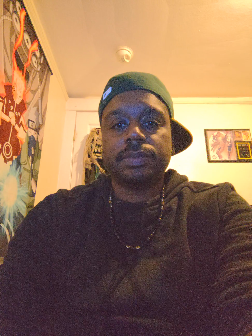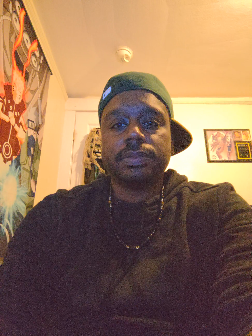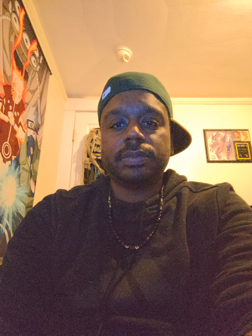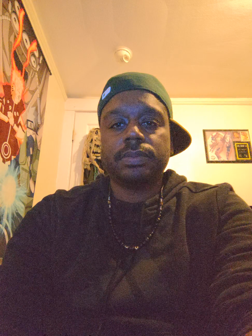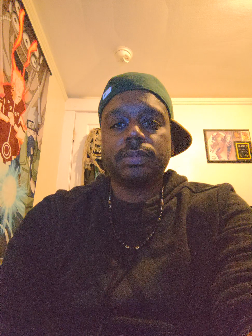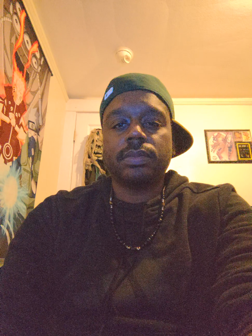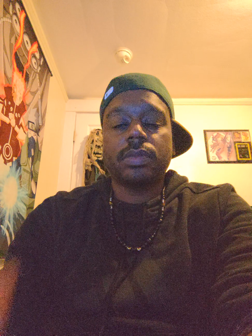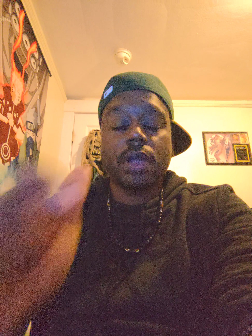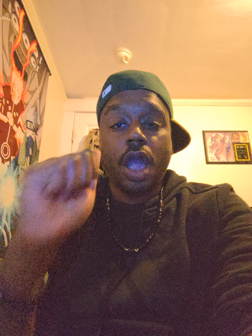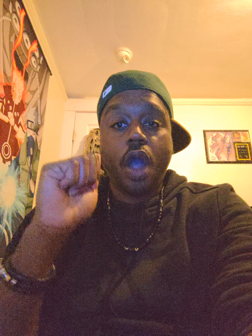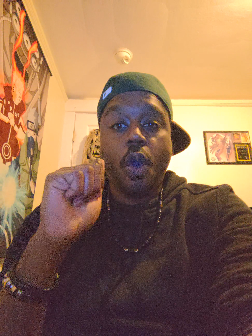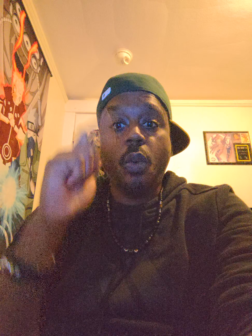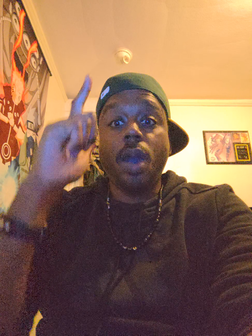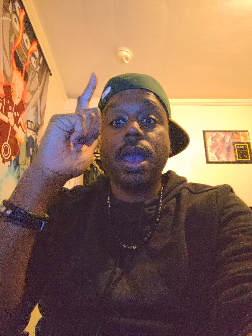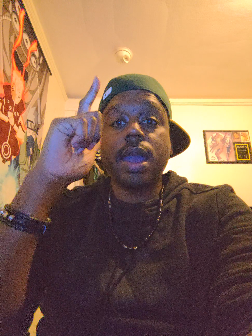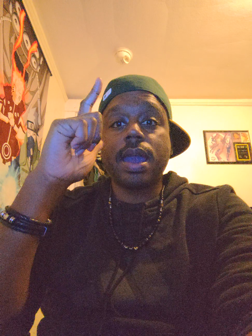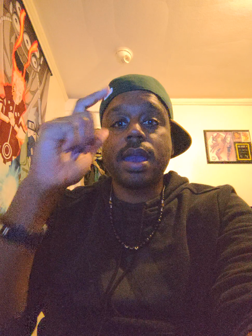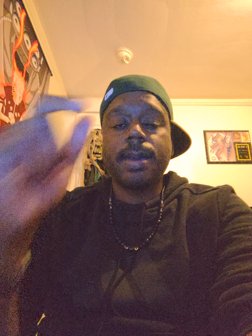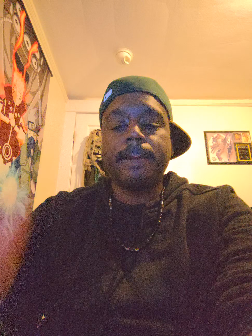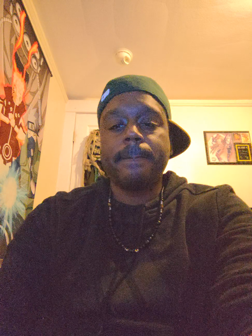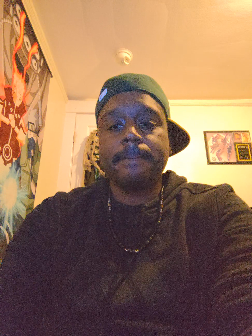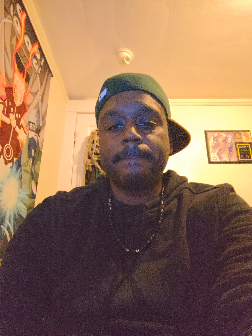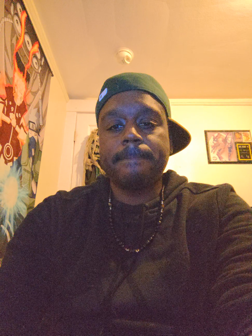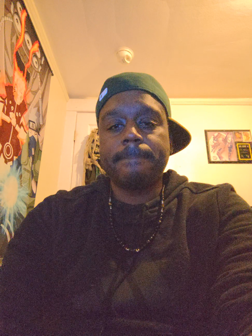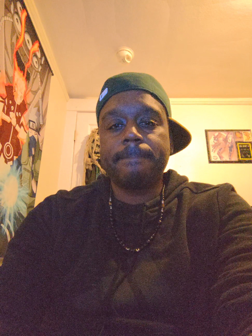awake